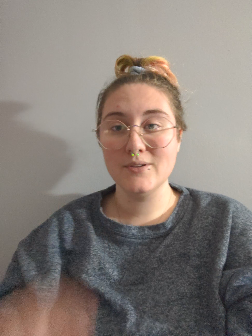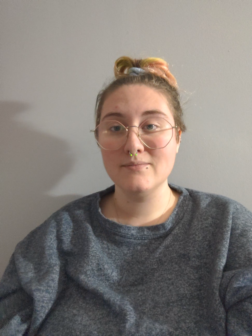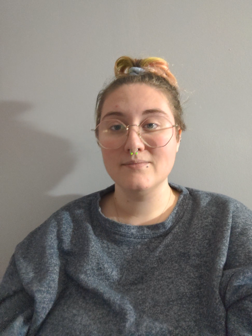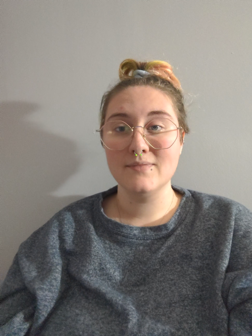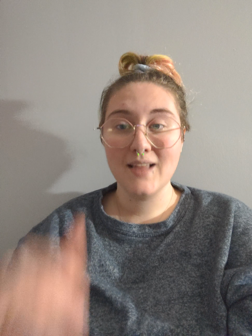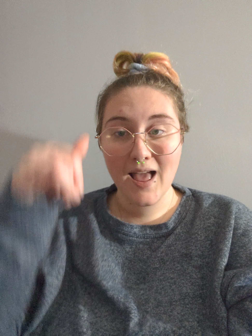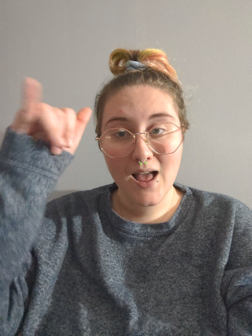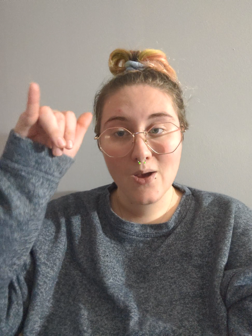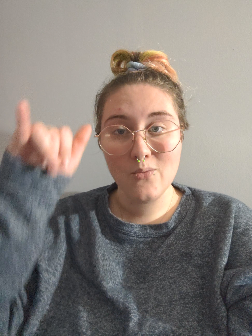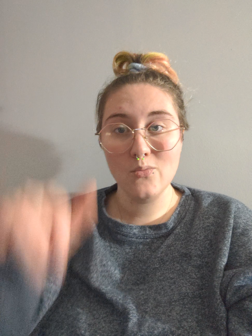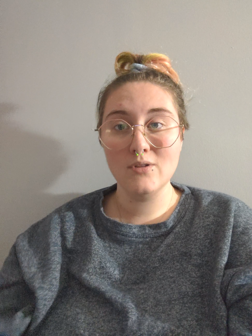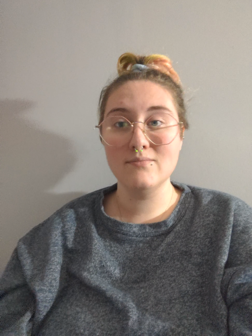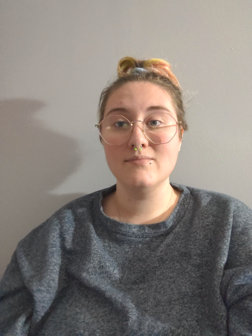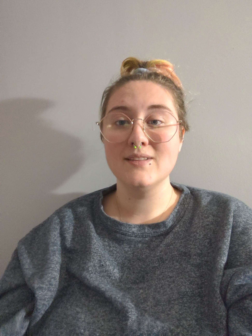cow